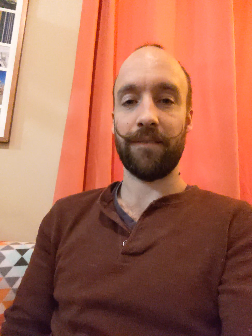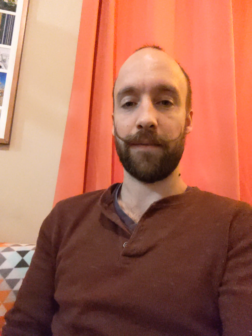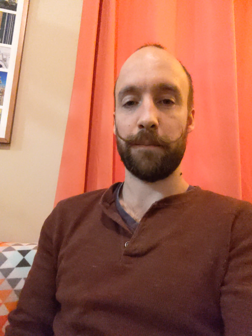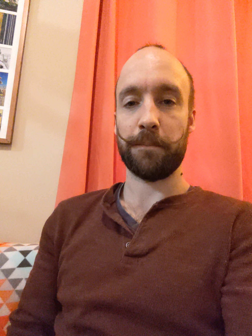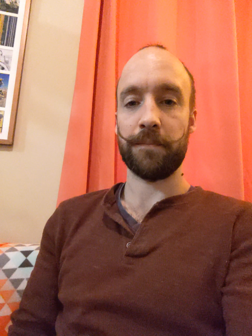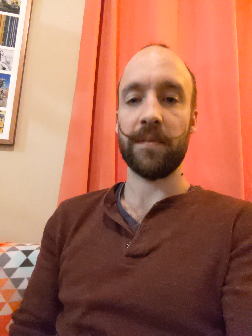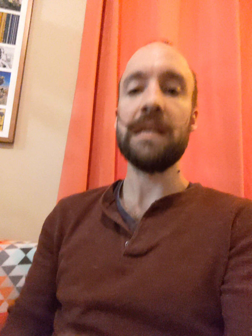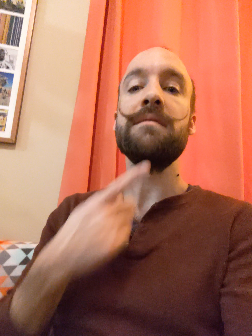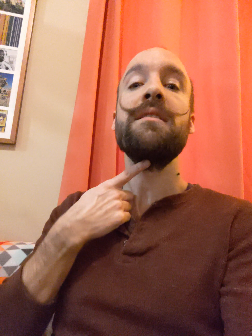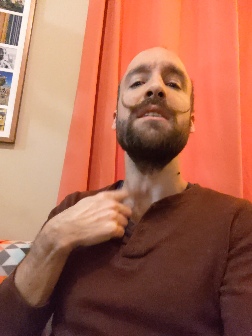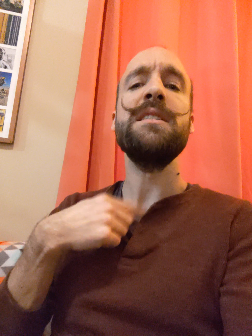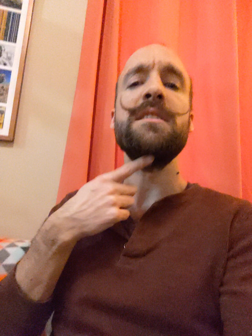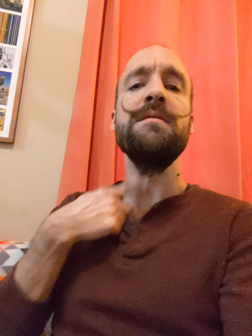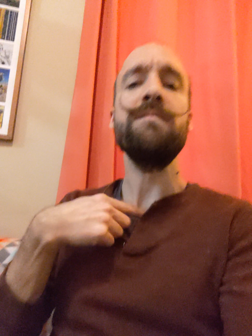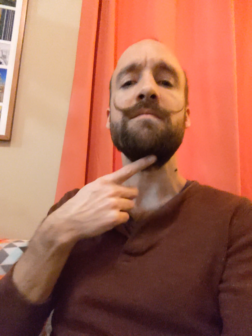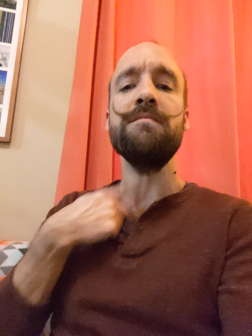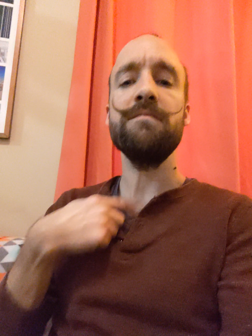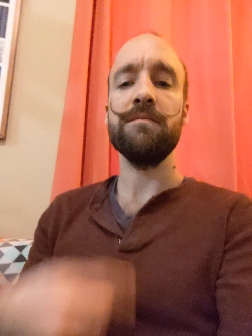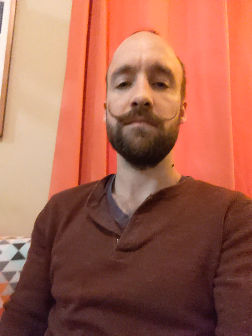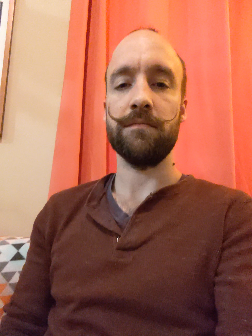thirsty